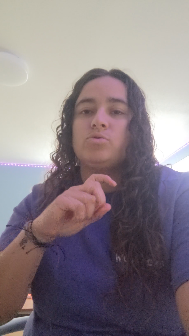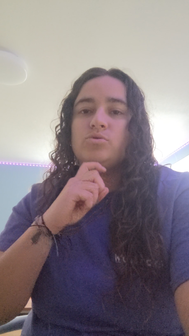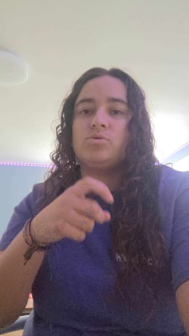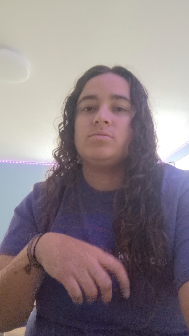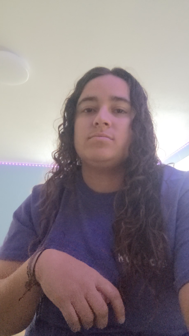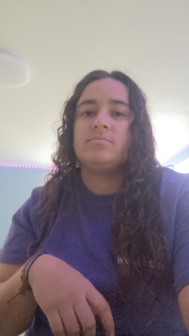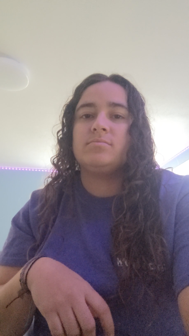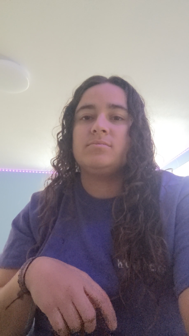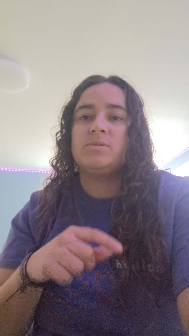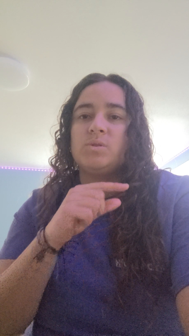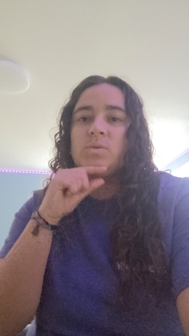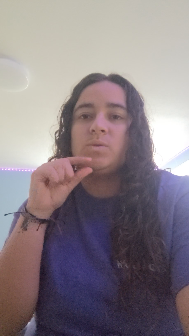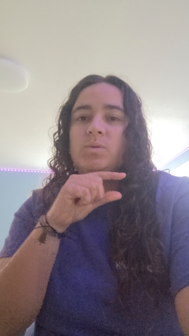glue